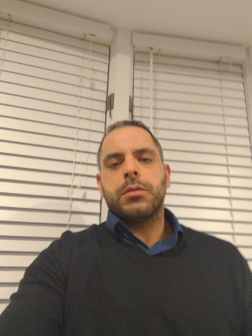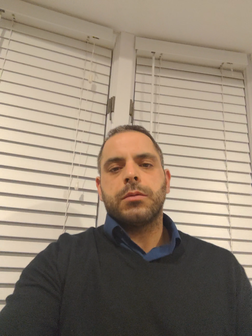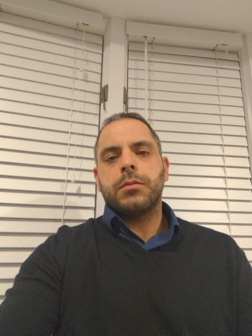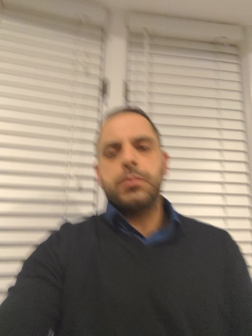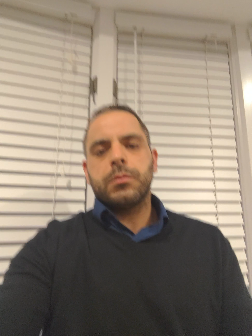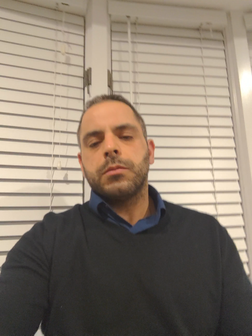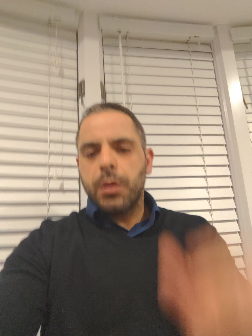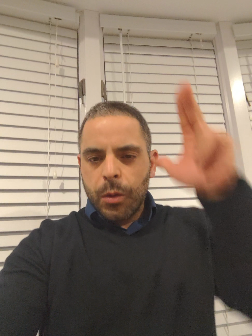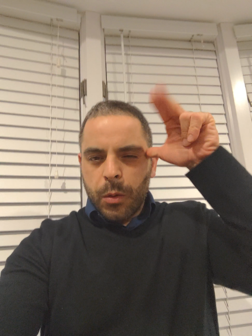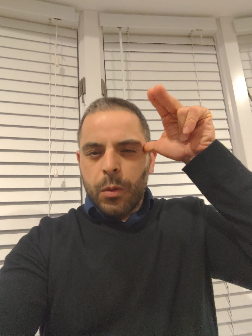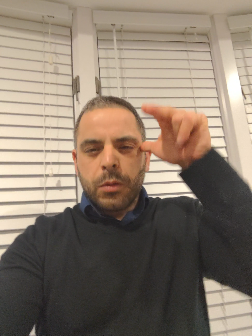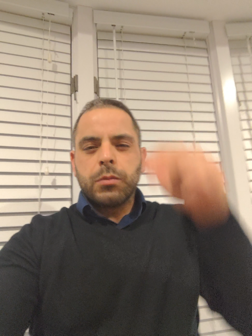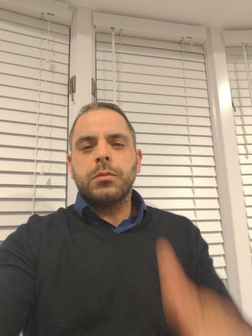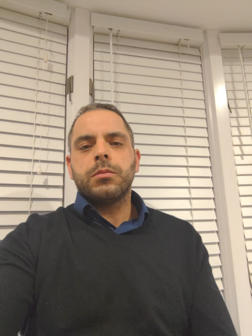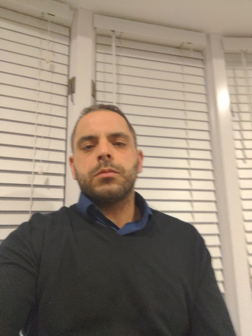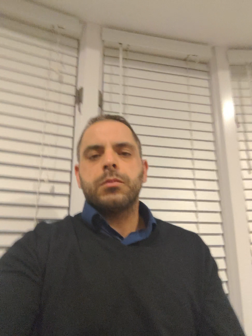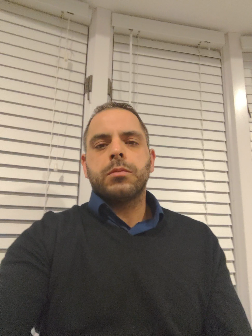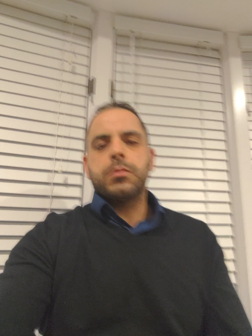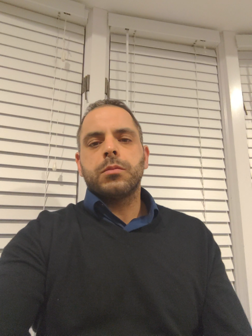horse